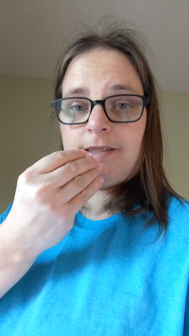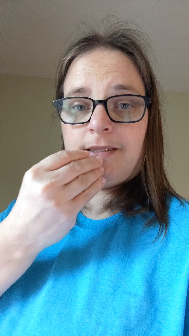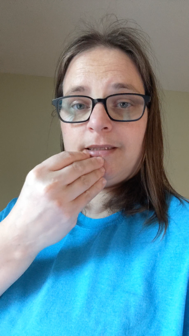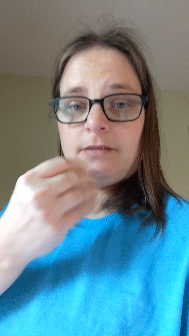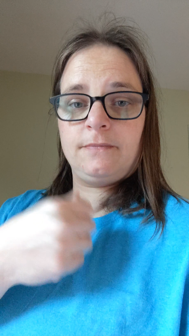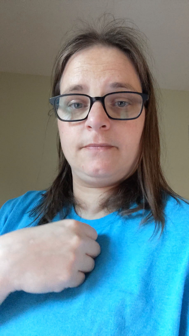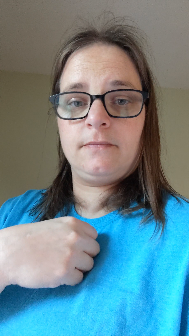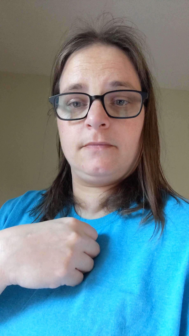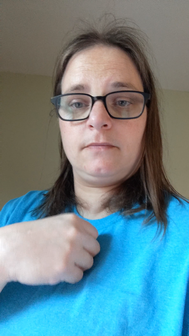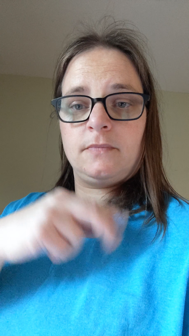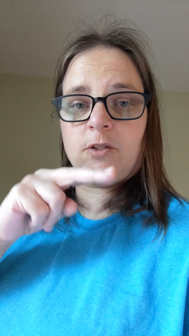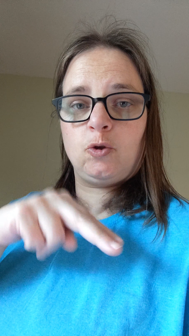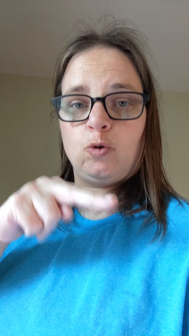nurse